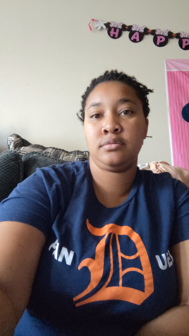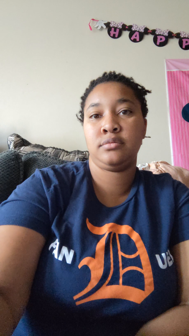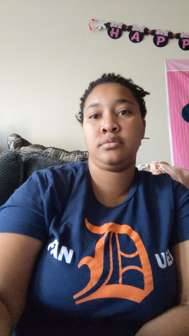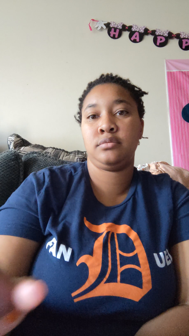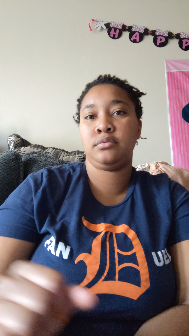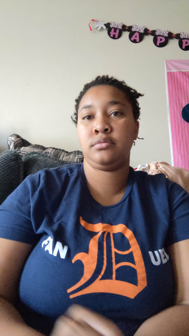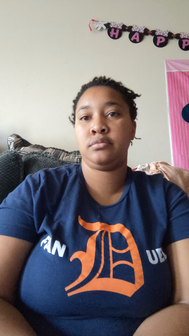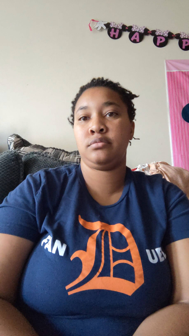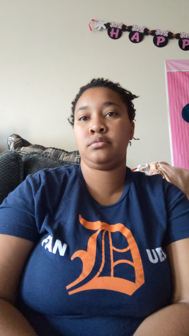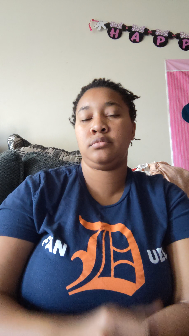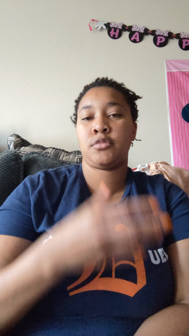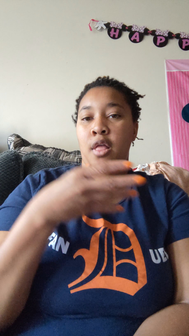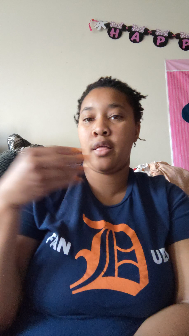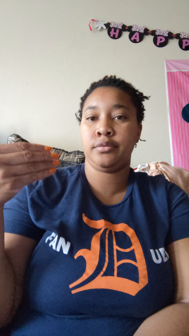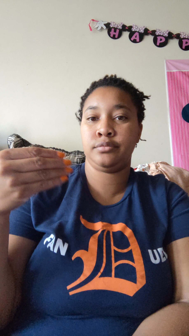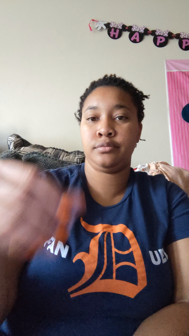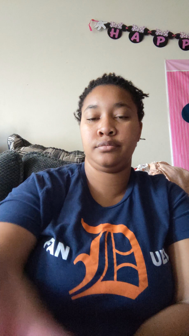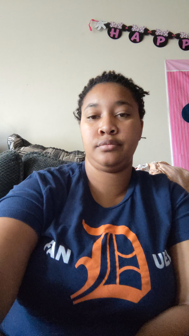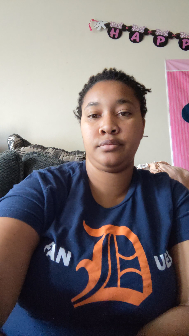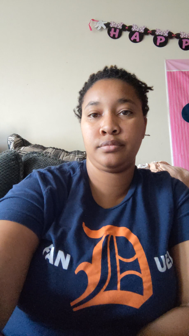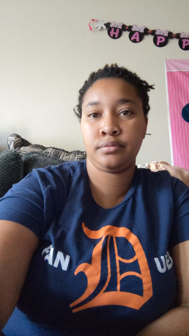and